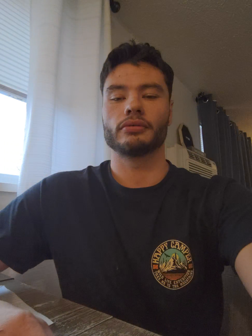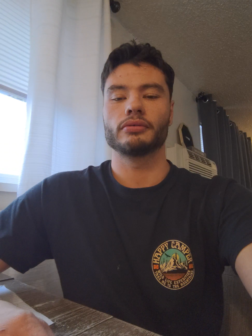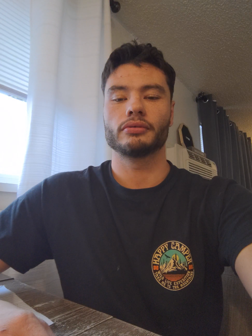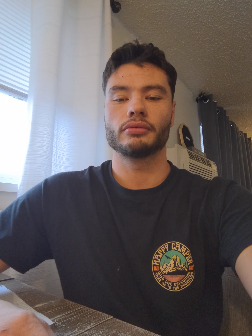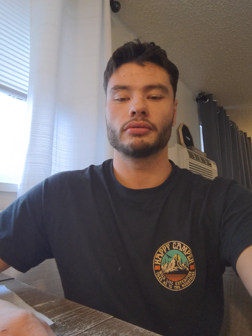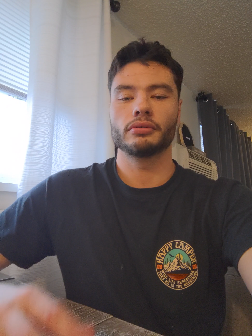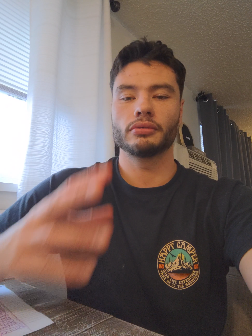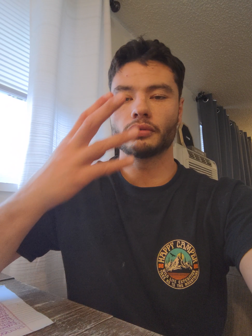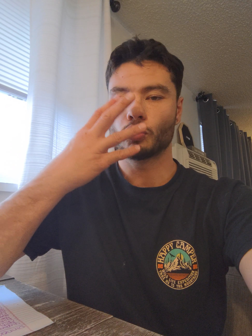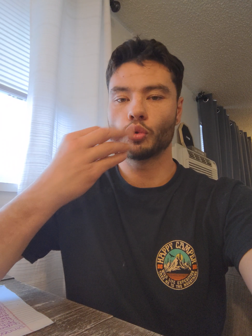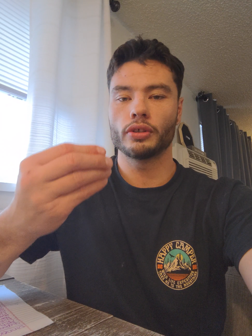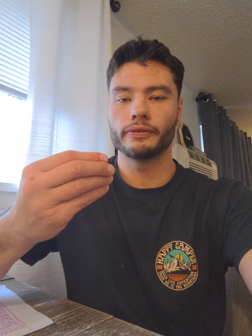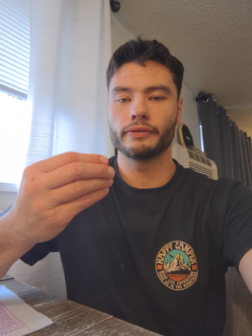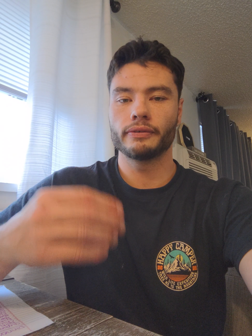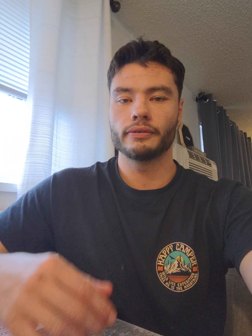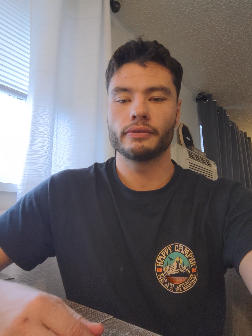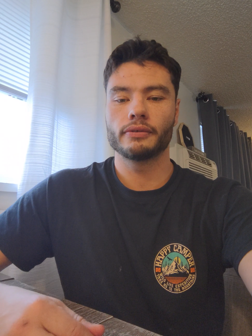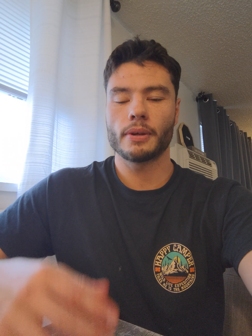wolf